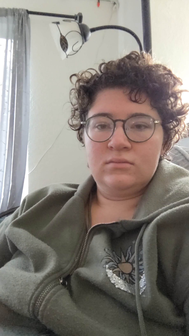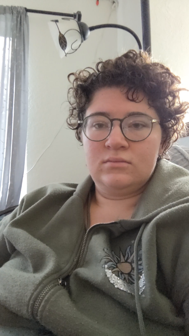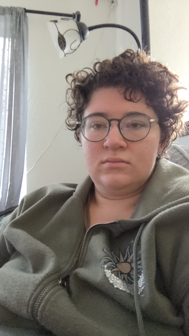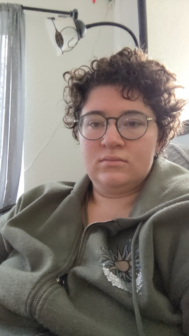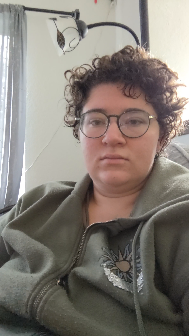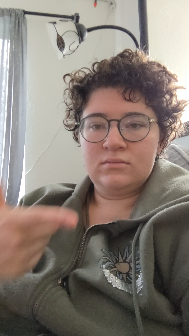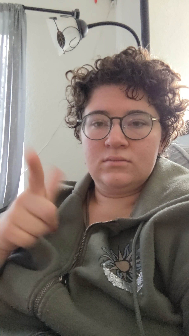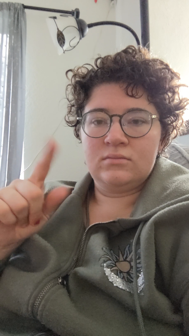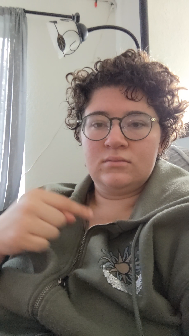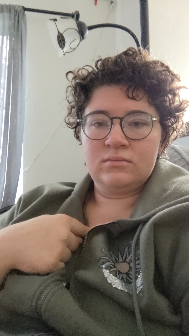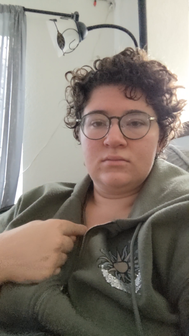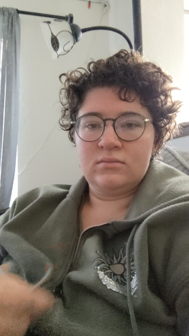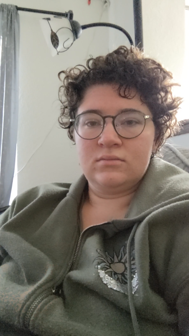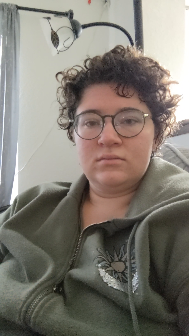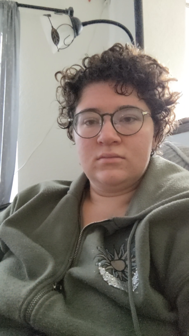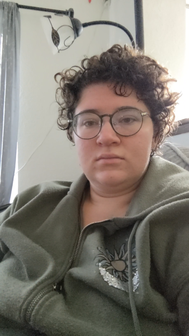let me